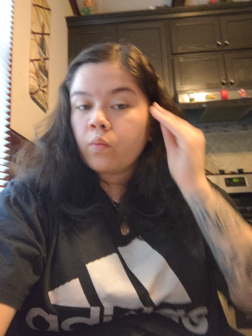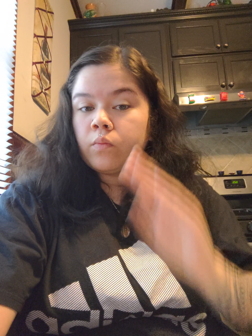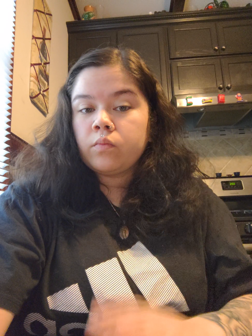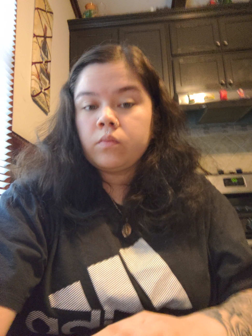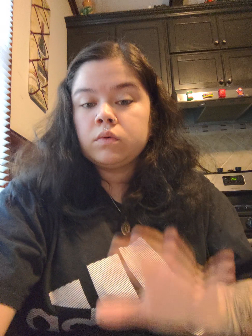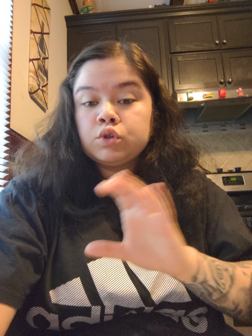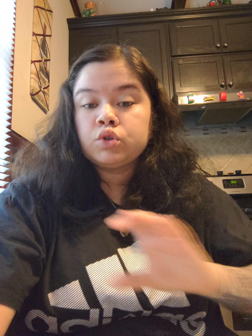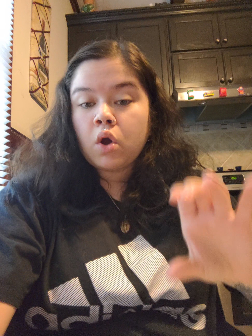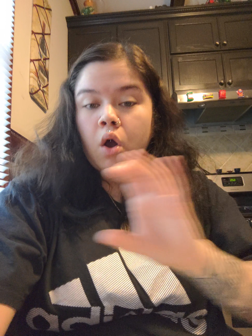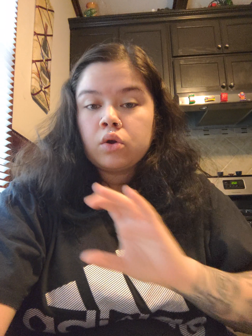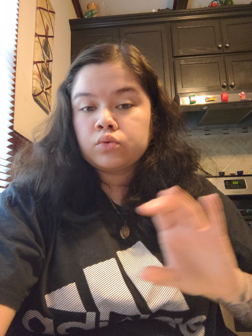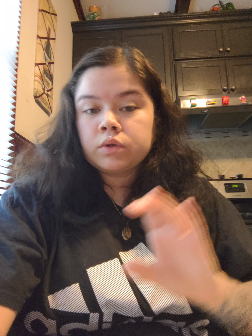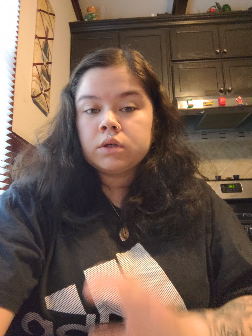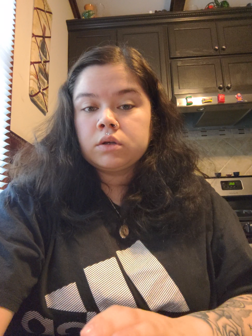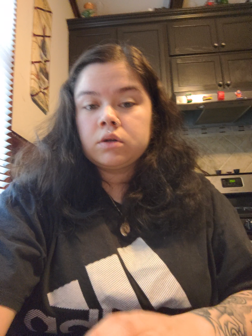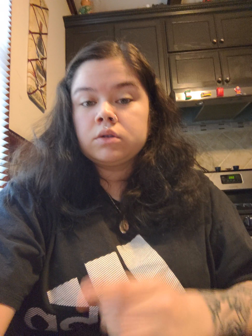chocolate